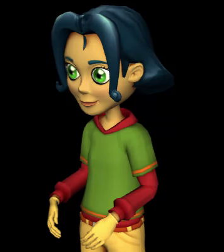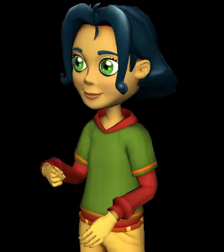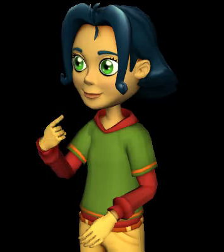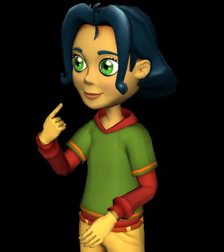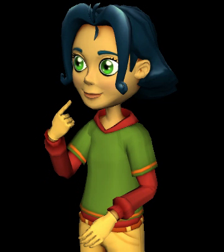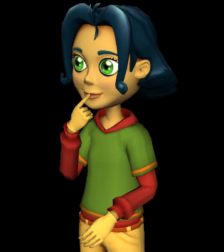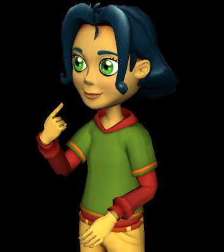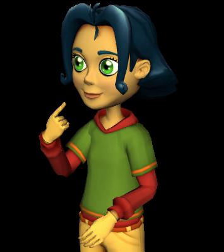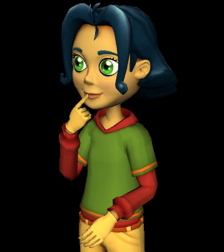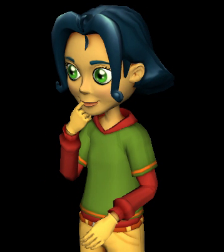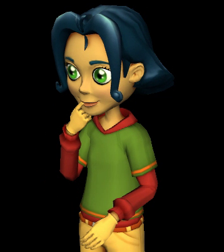طعم